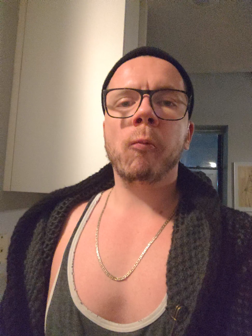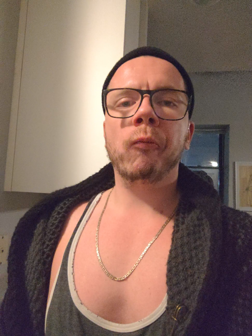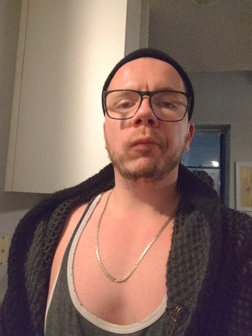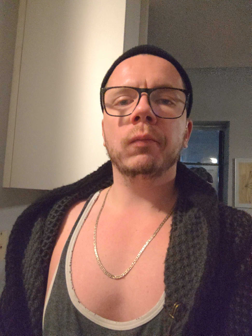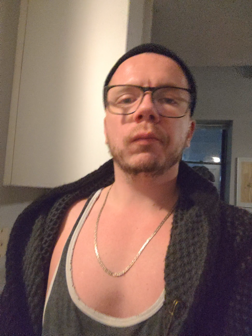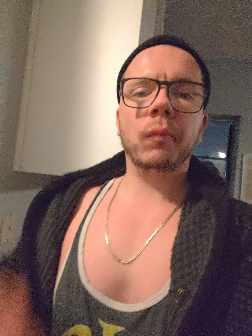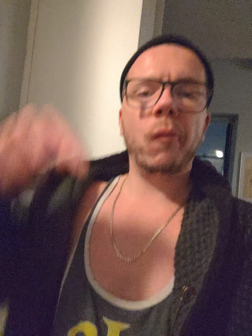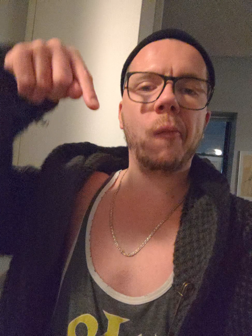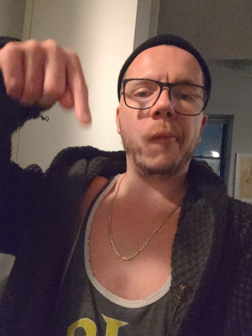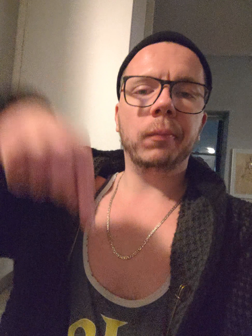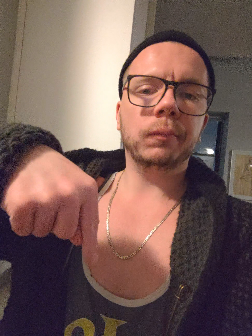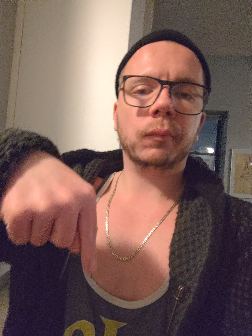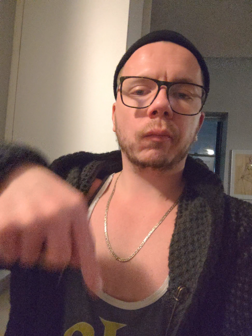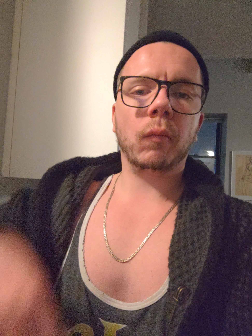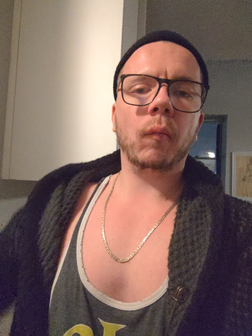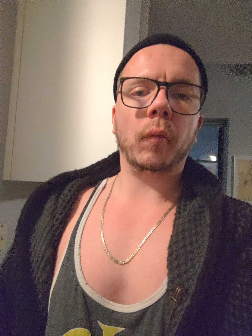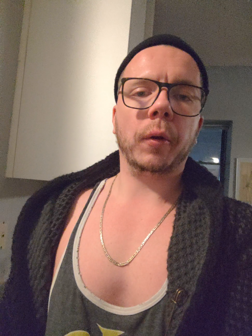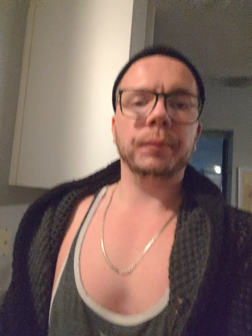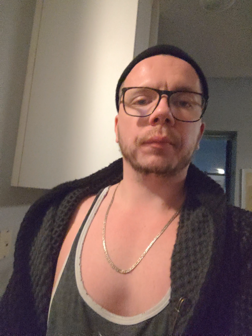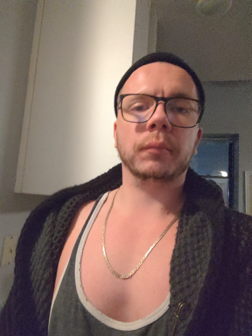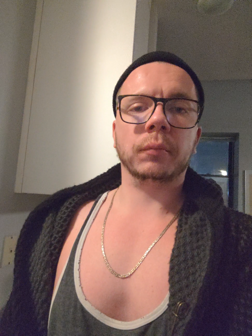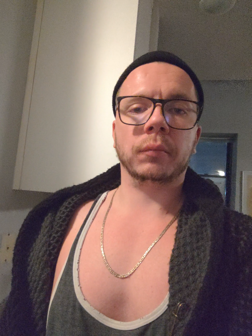down